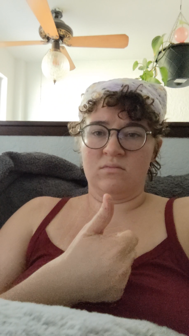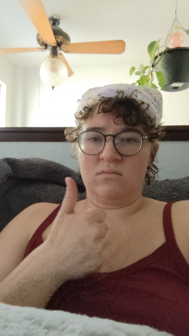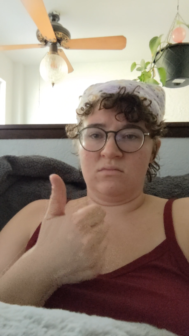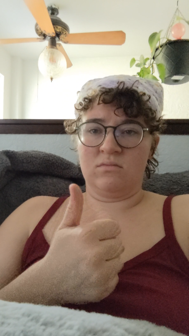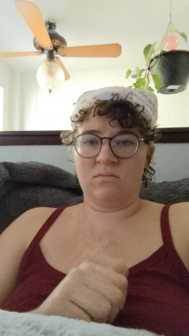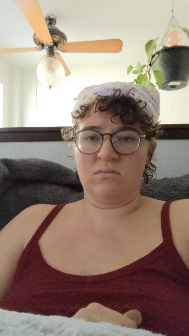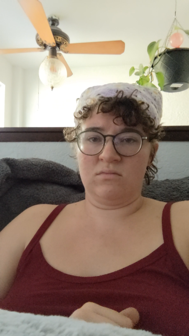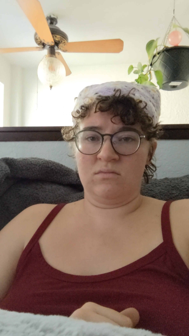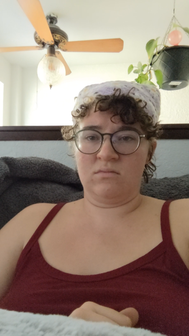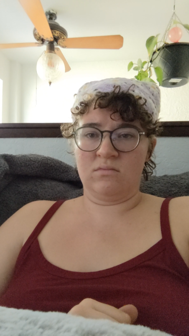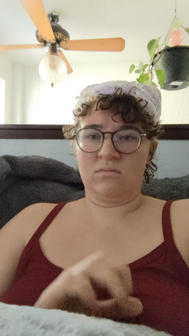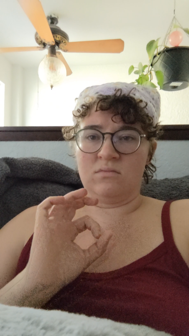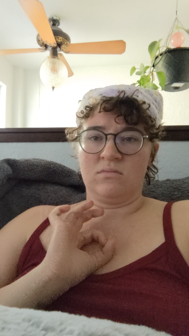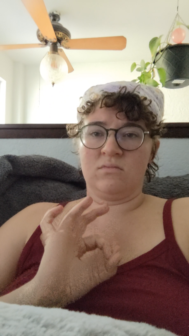button